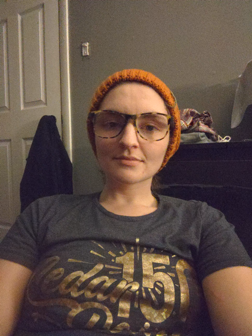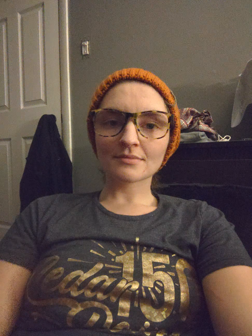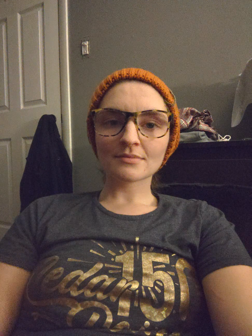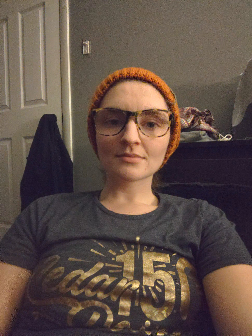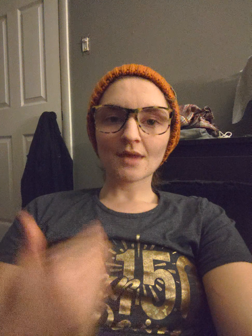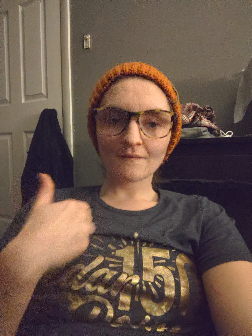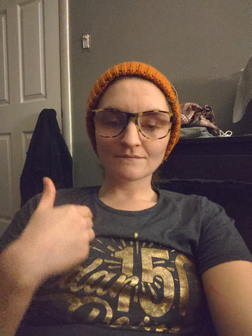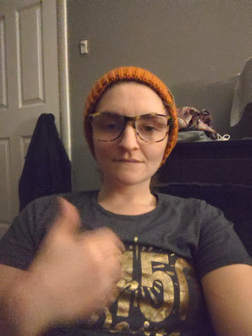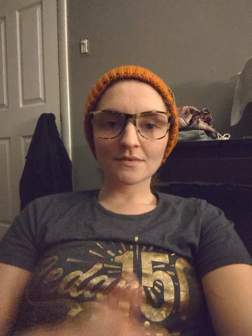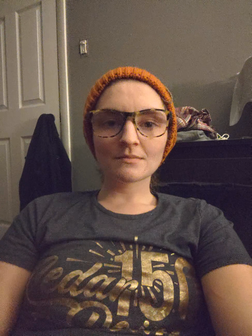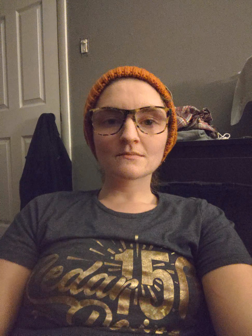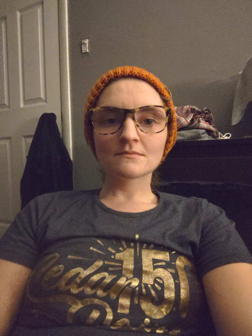have